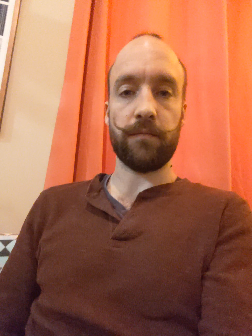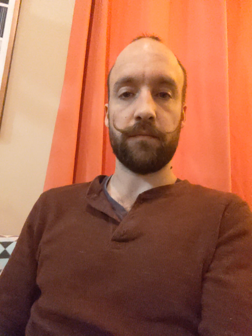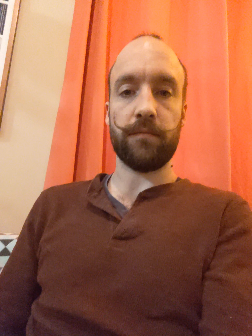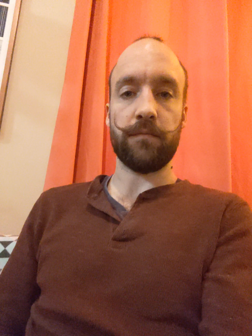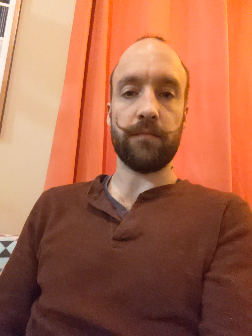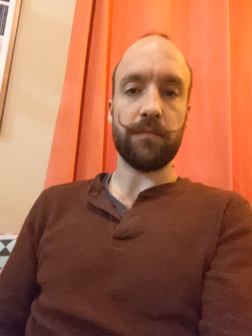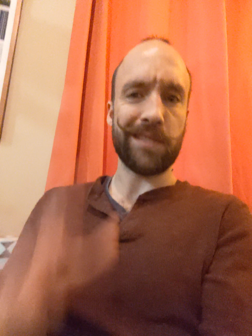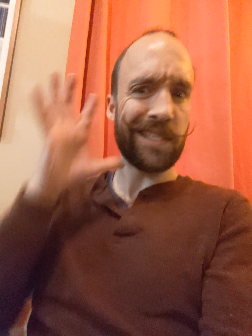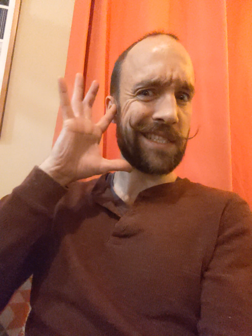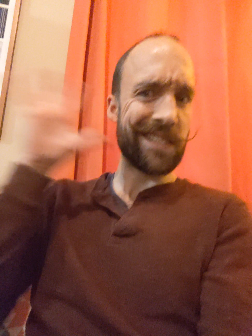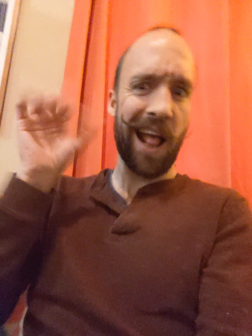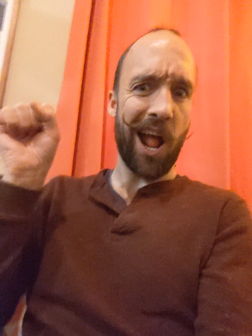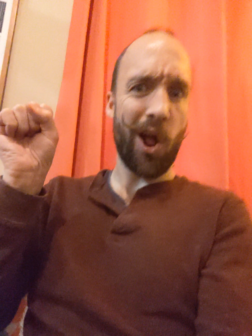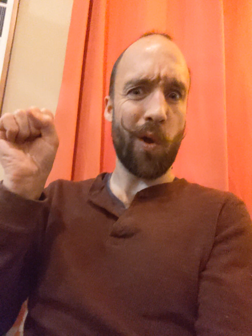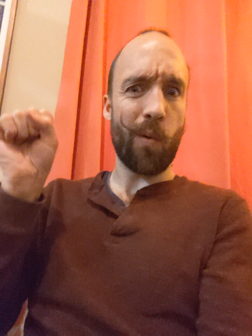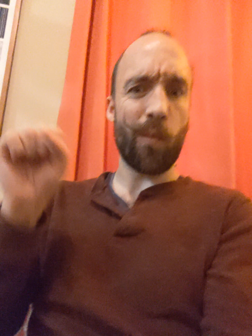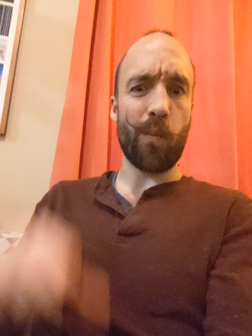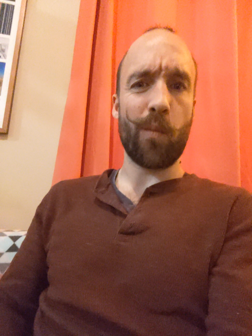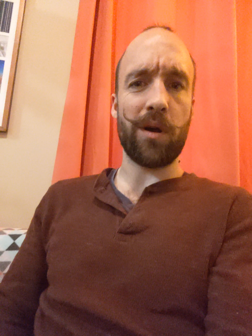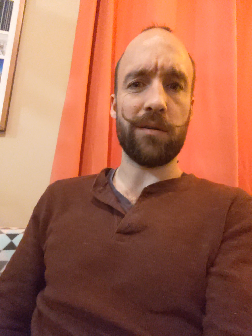loud